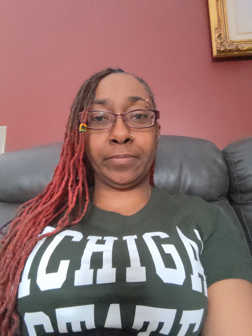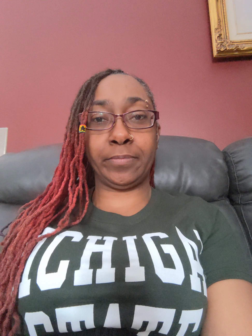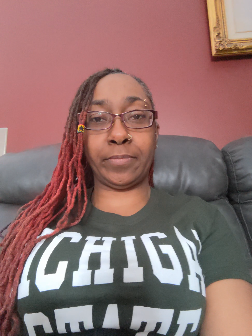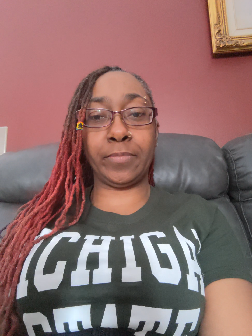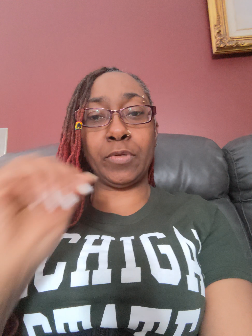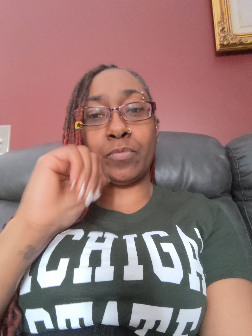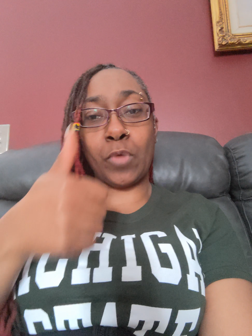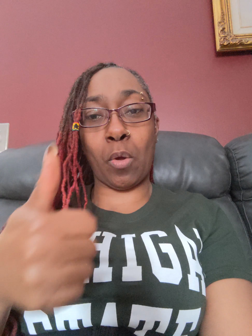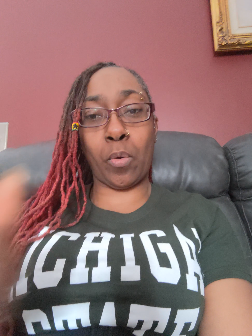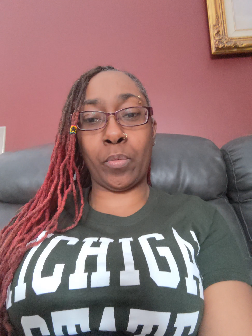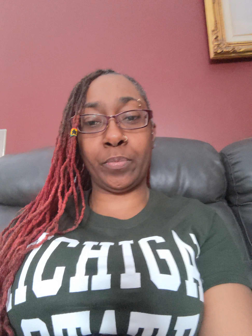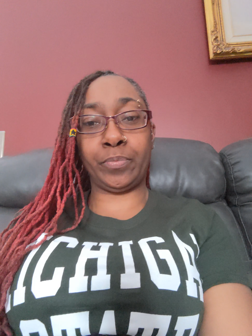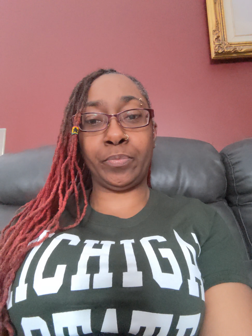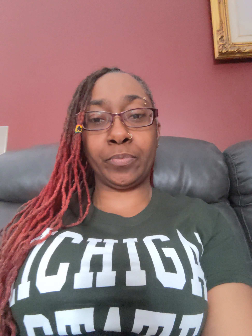tomorrow